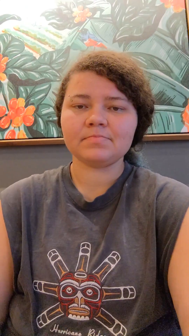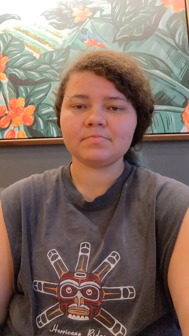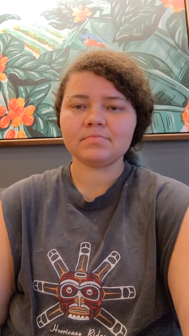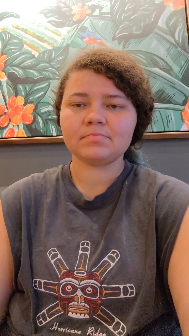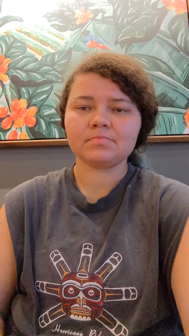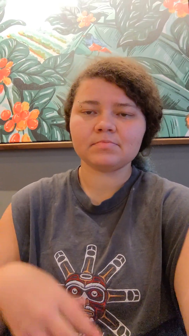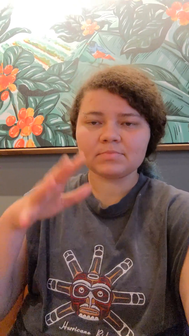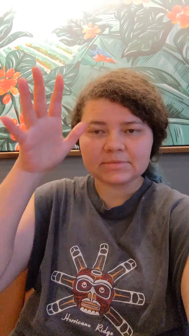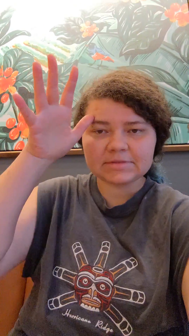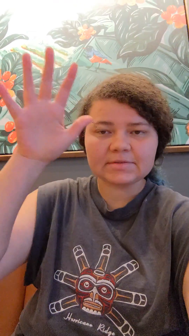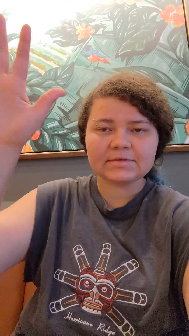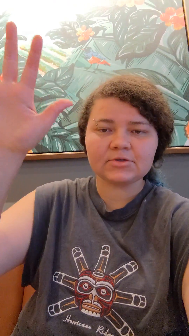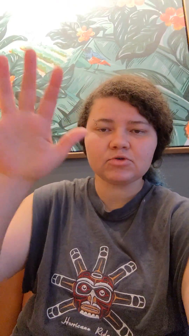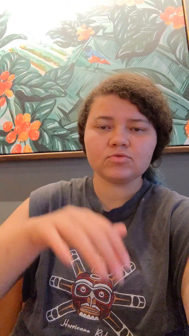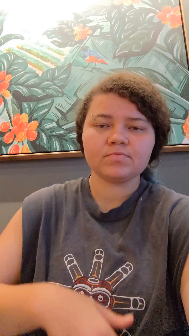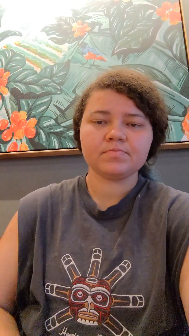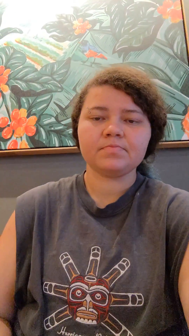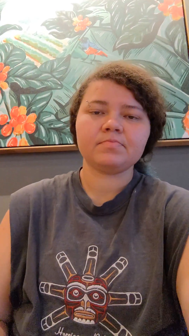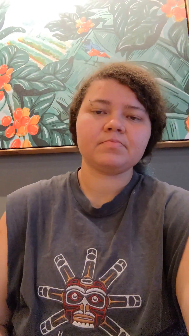deer